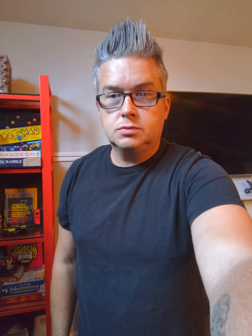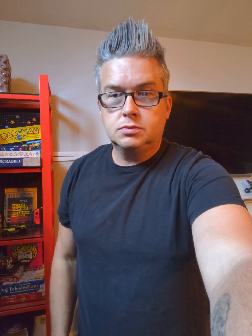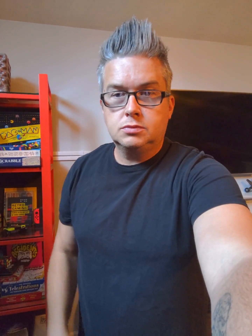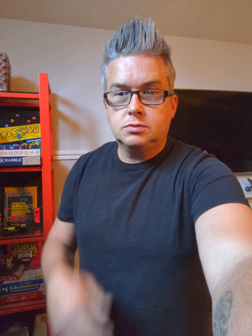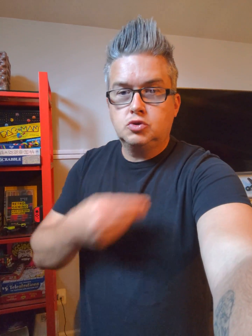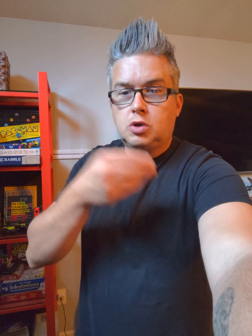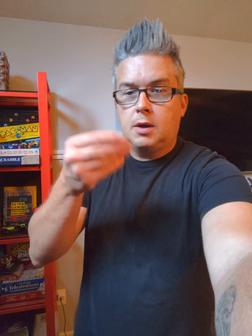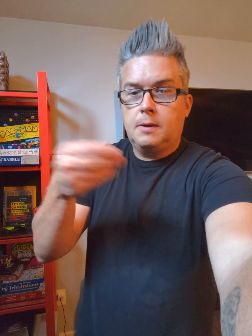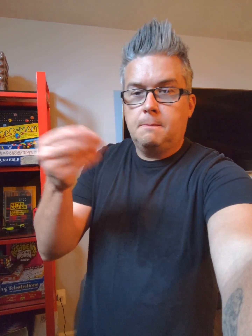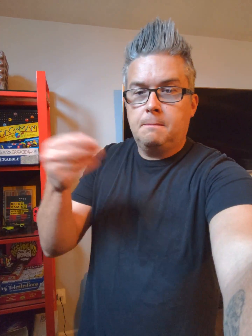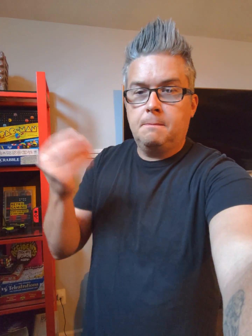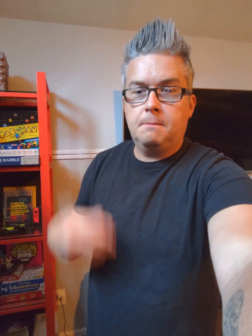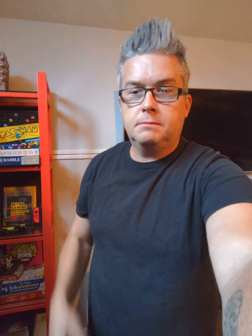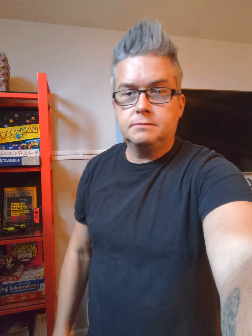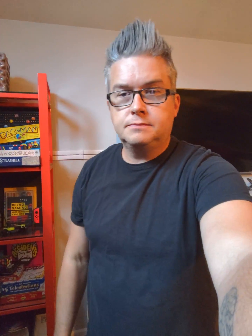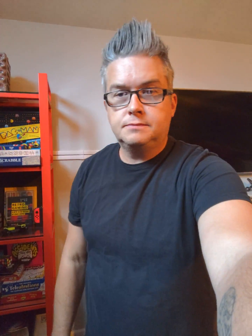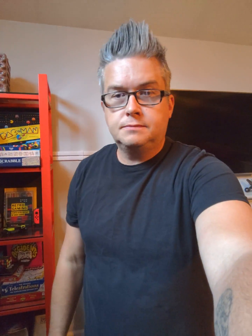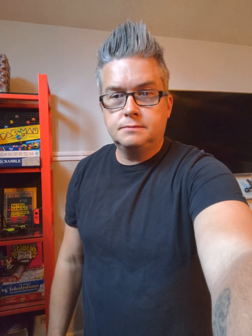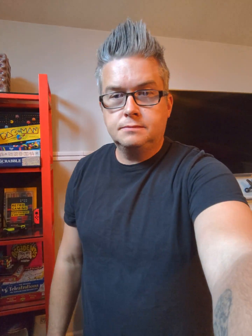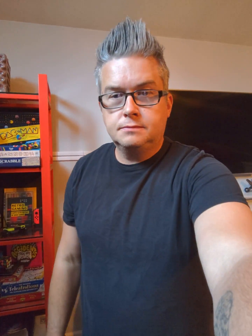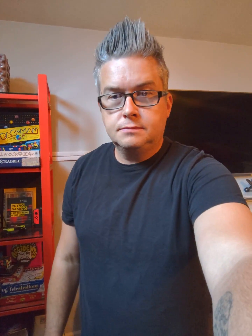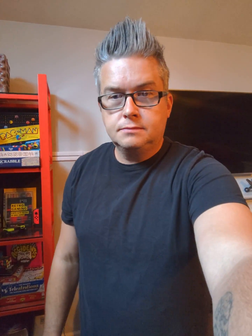shopping